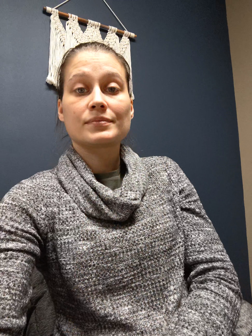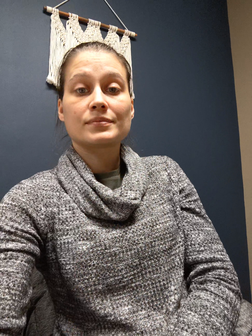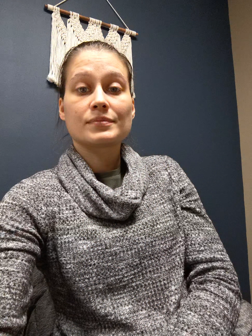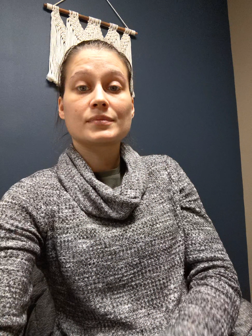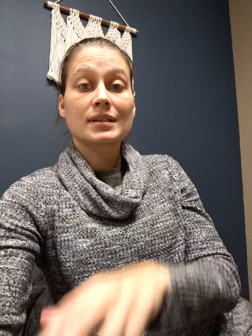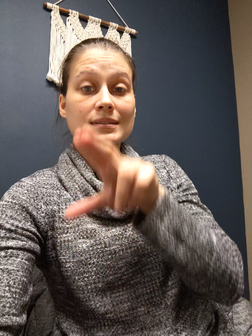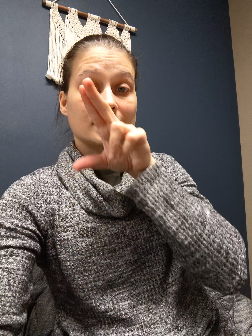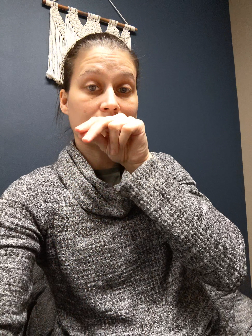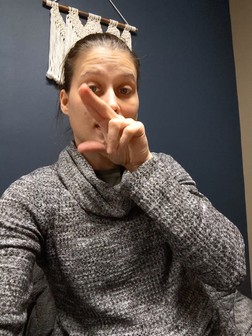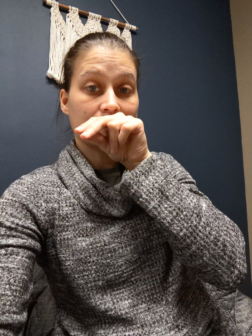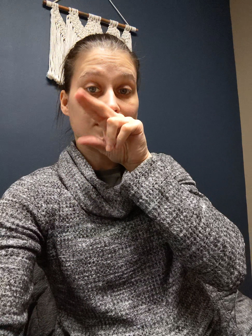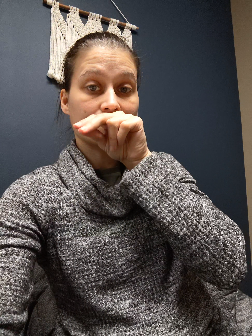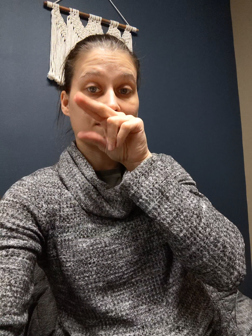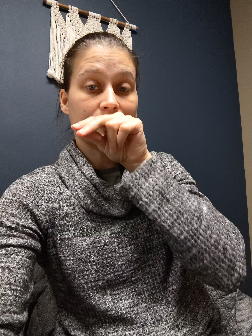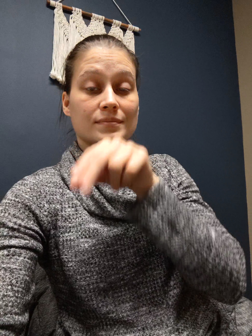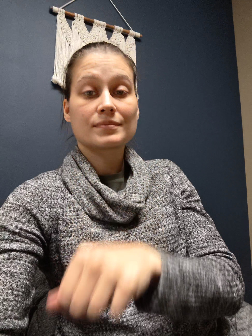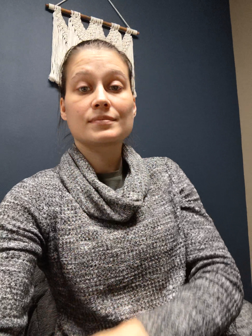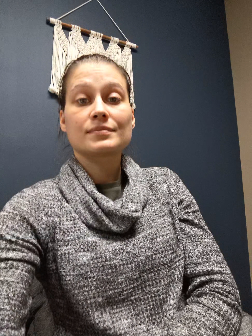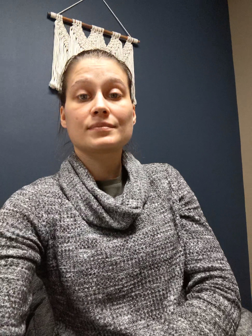duck